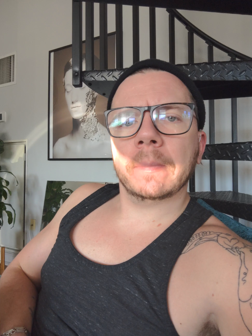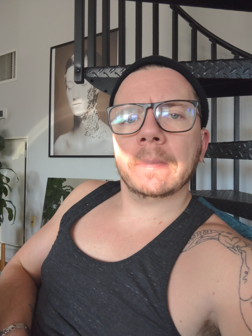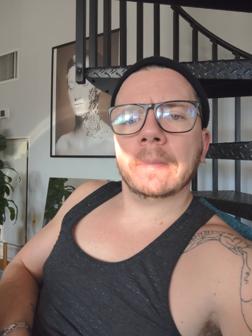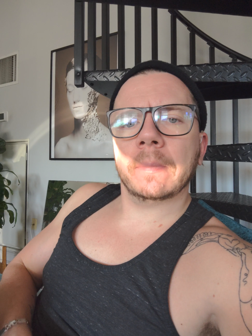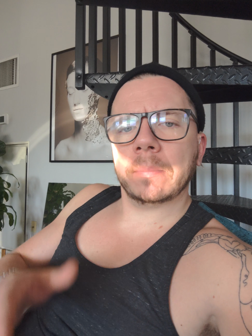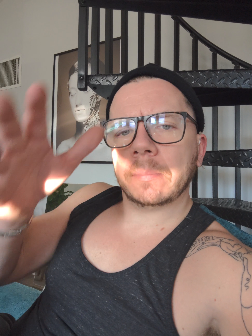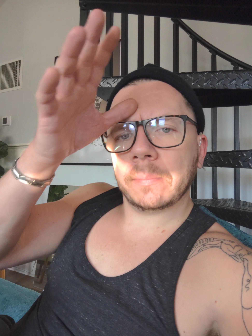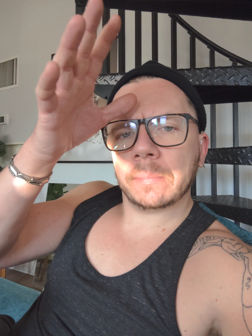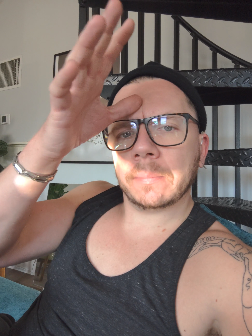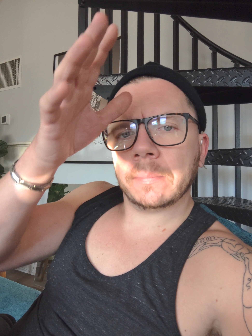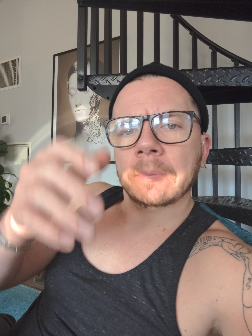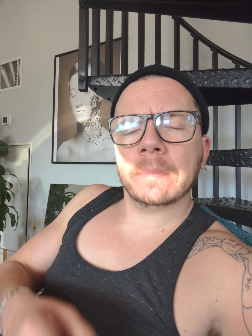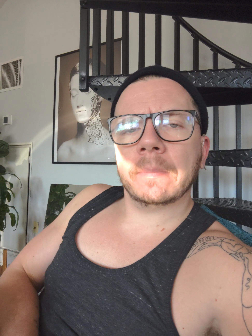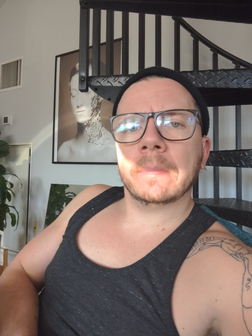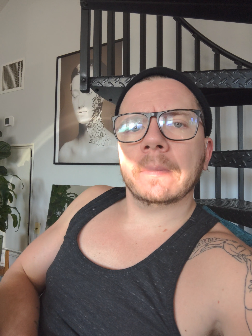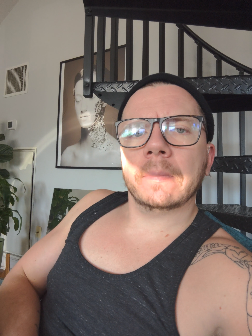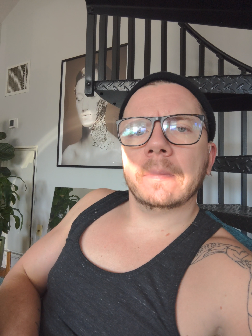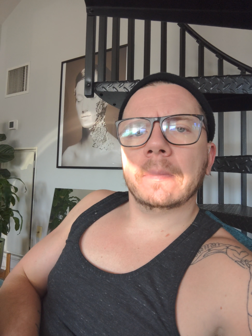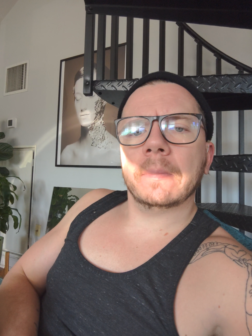dad